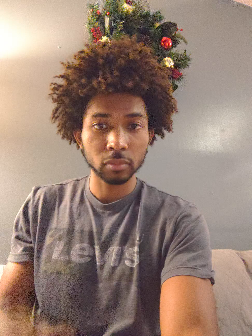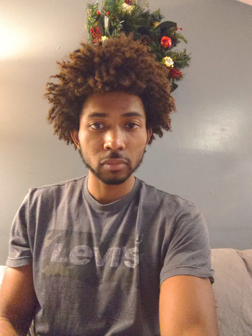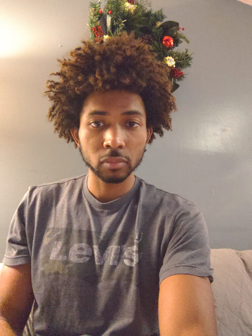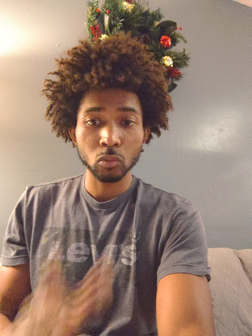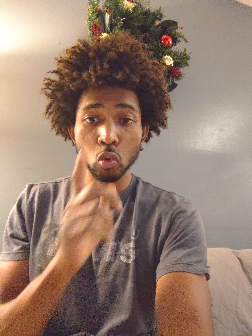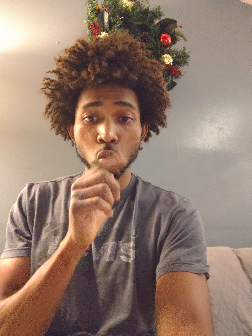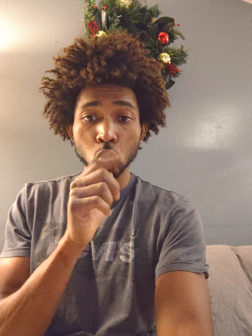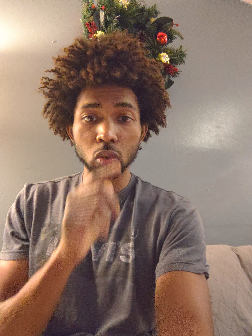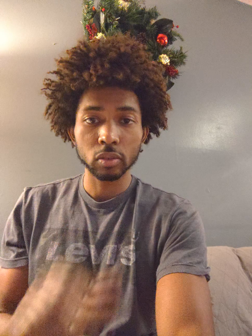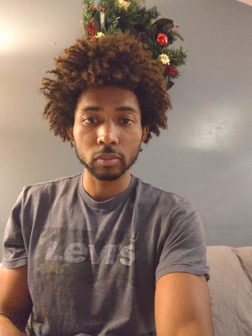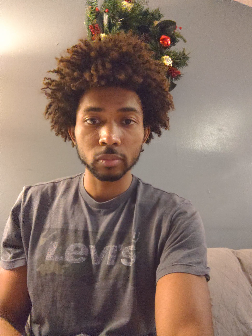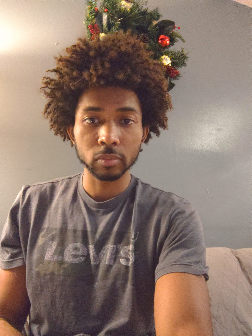who